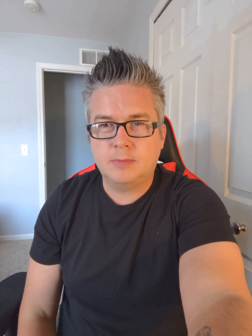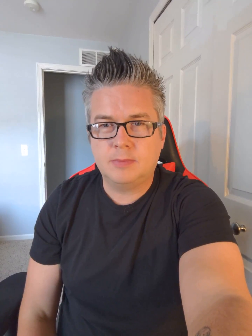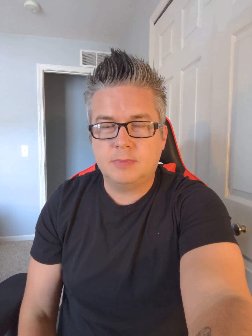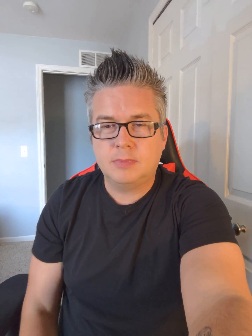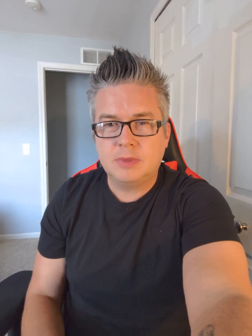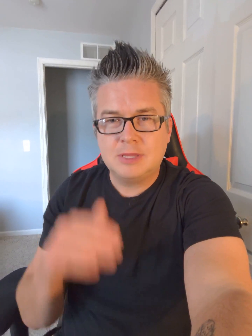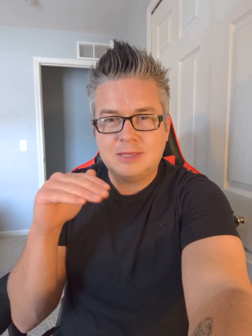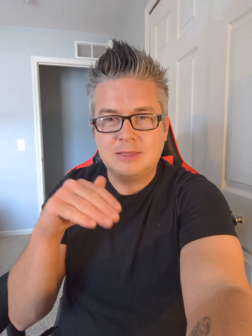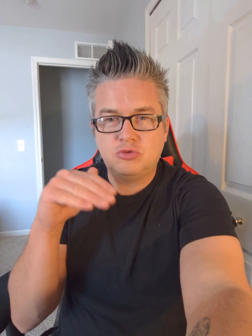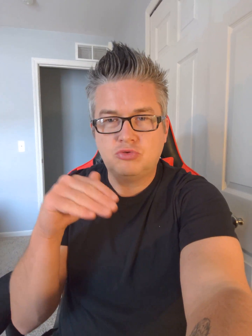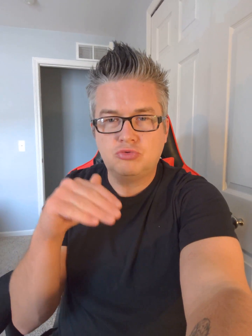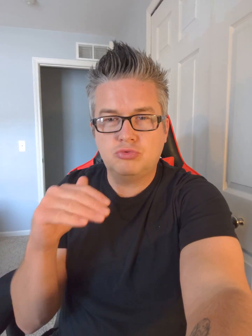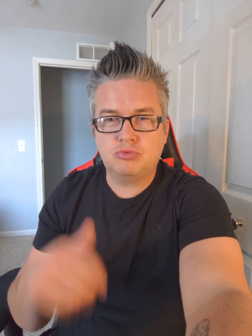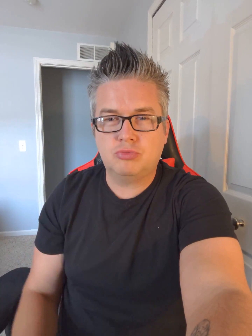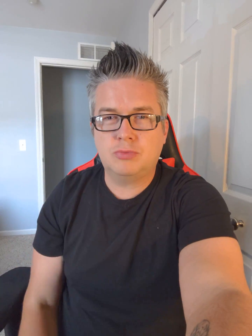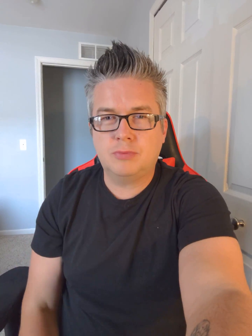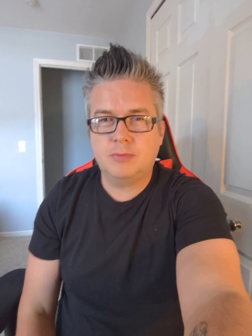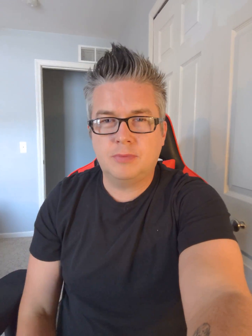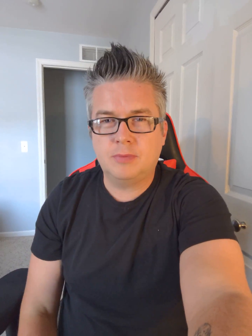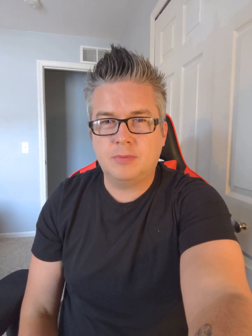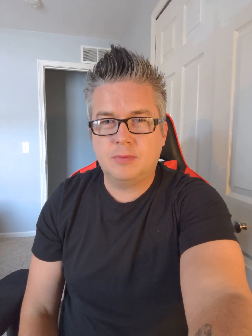doctor